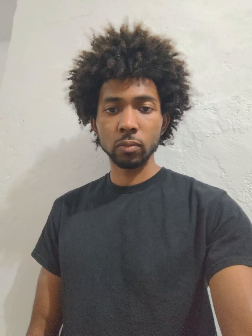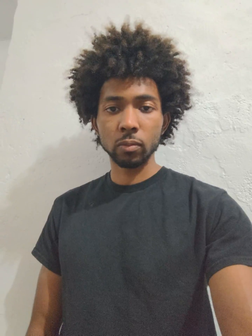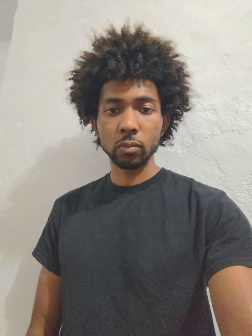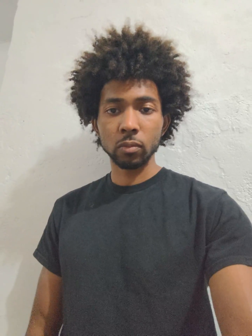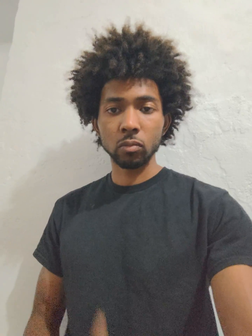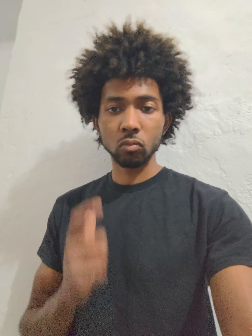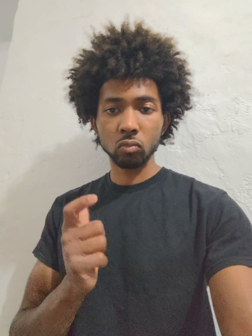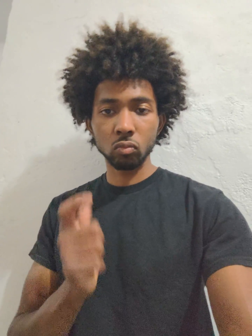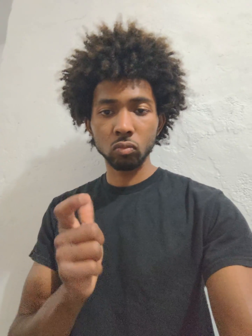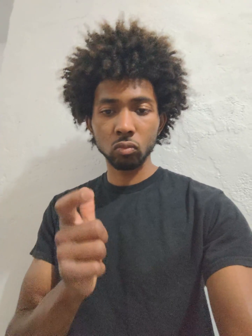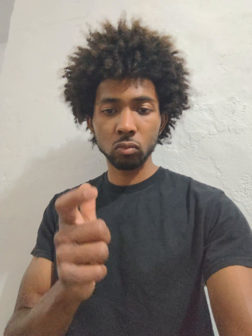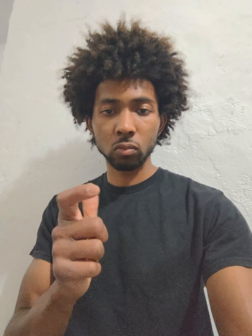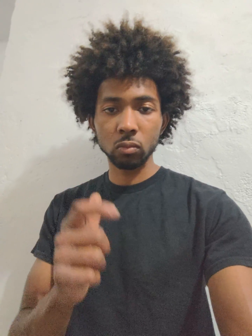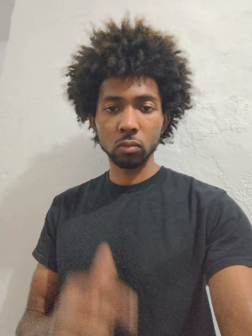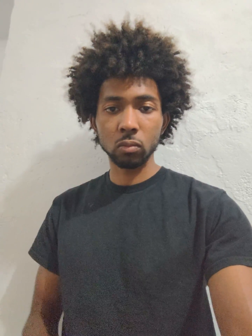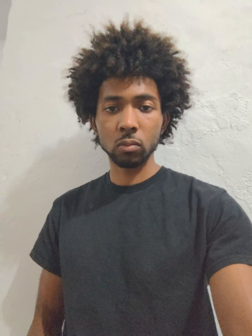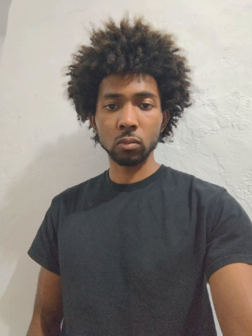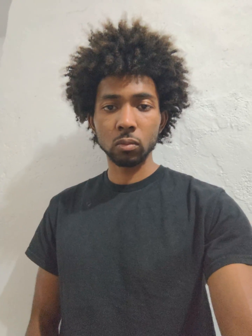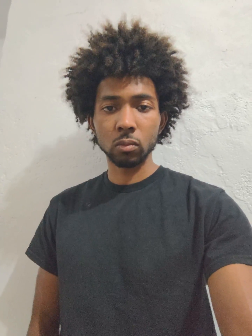run